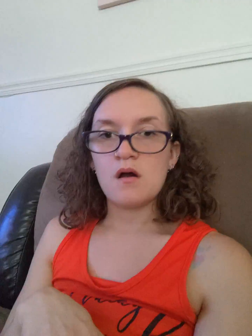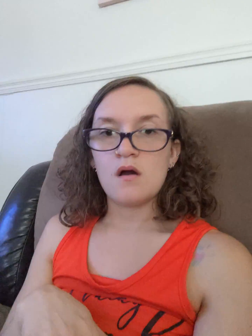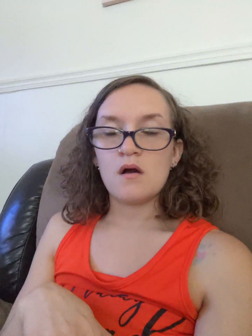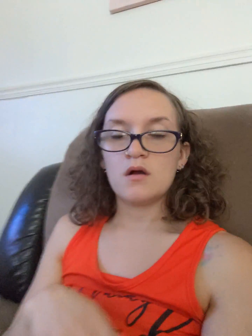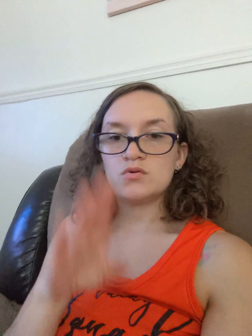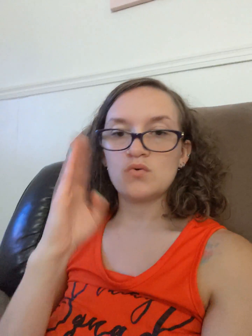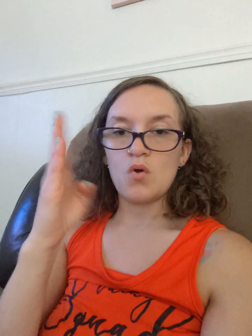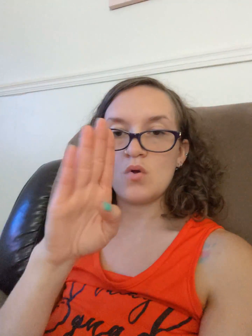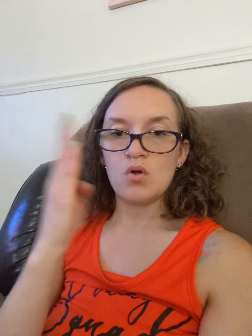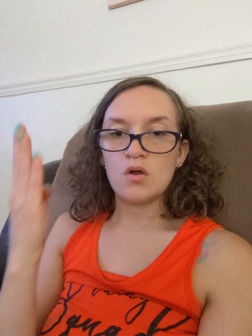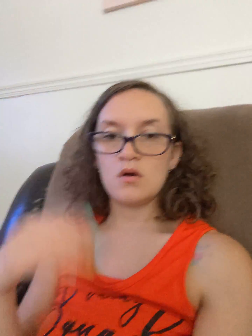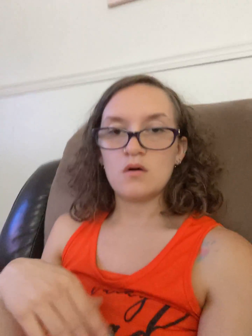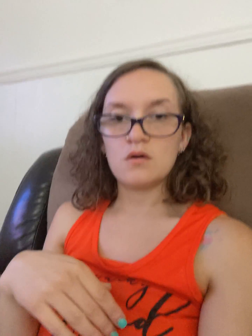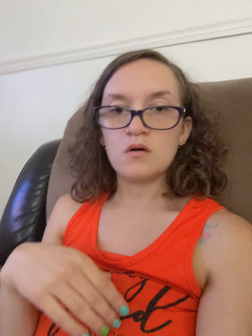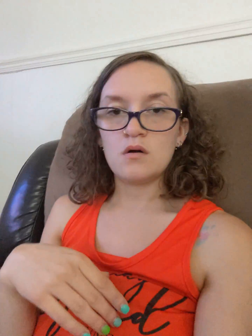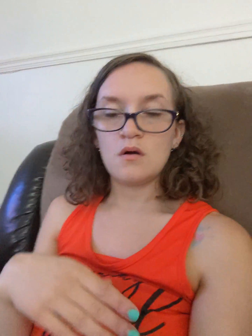door